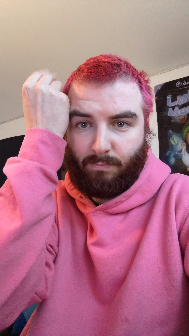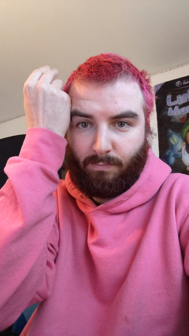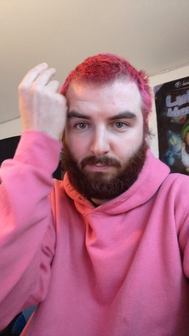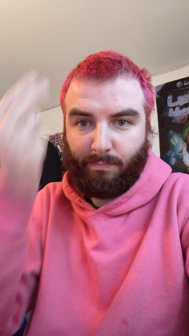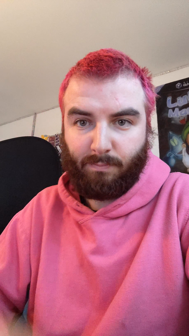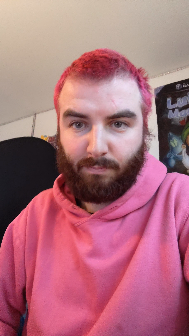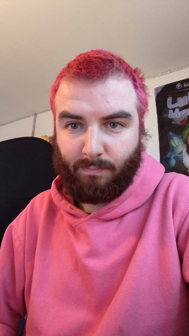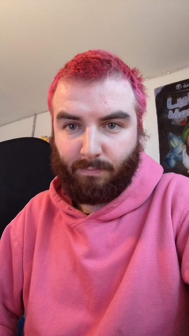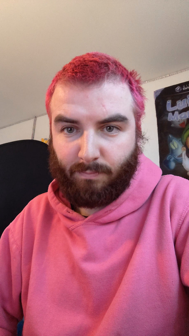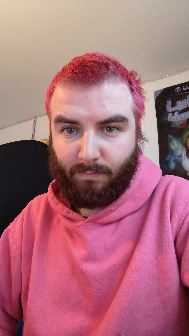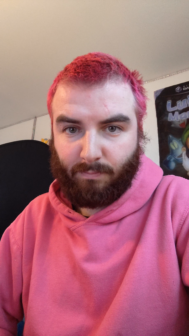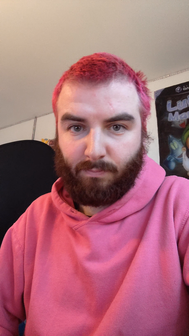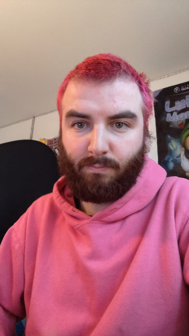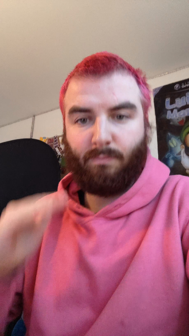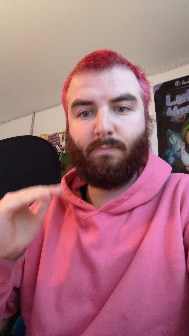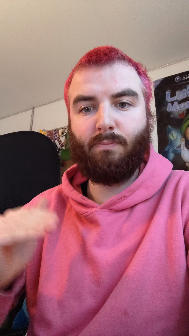little